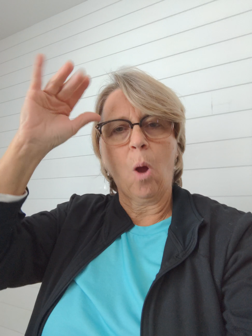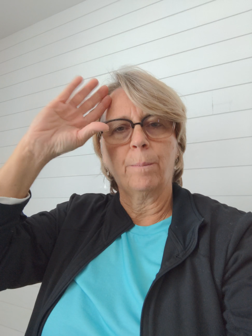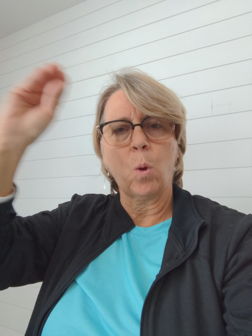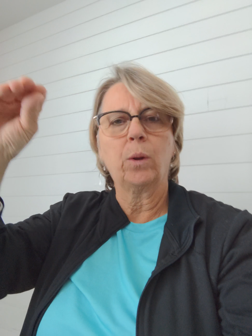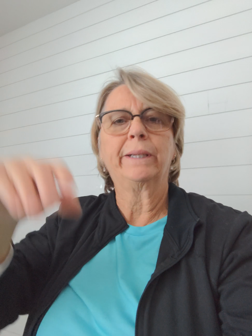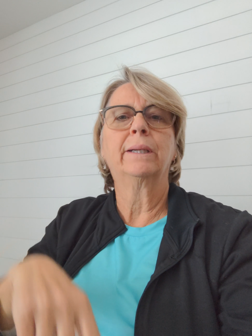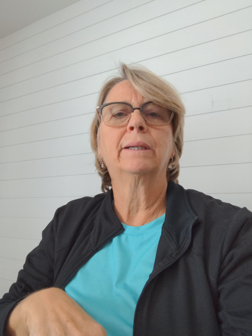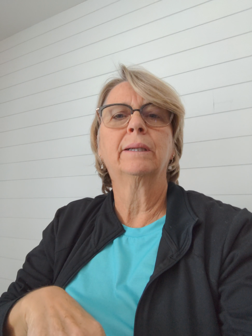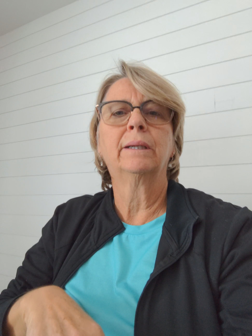cowboy